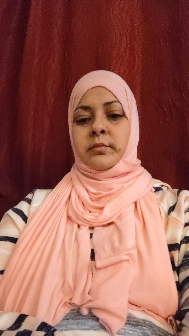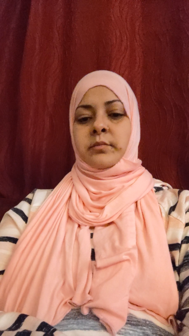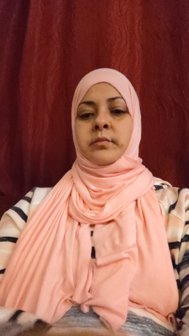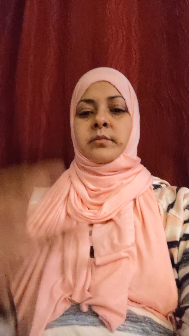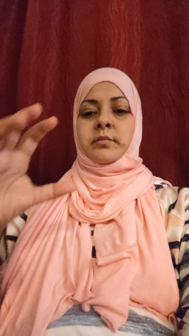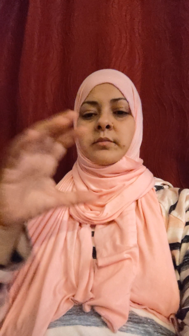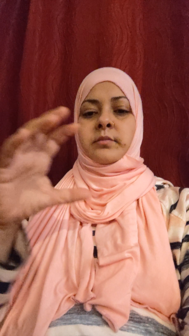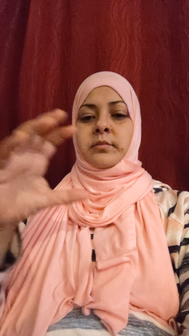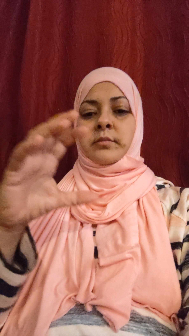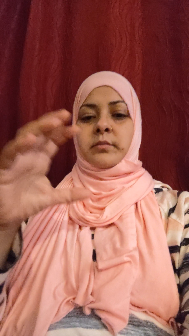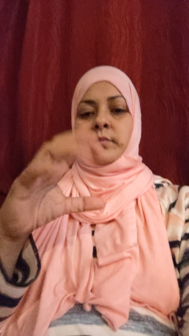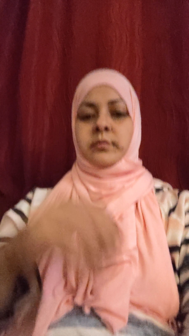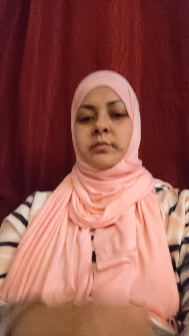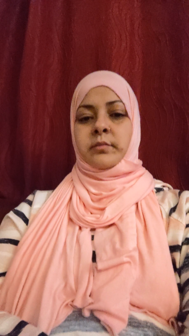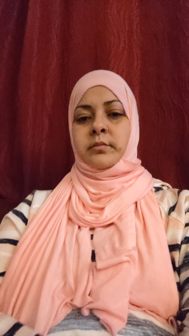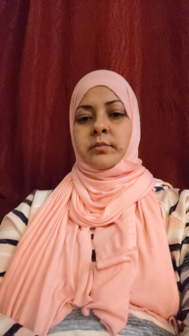ball